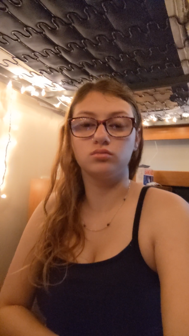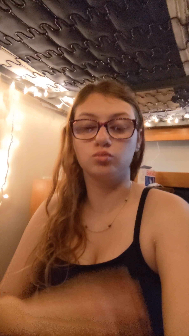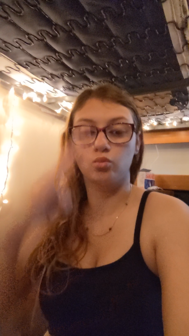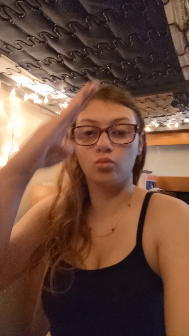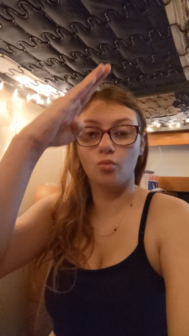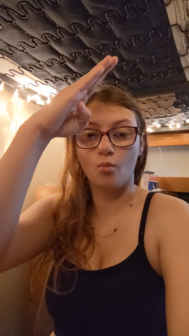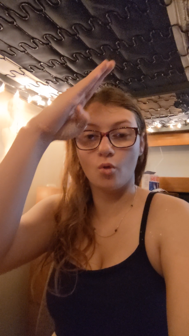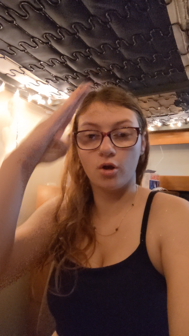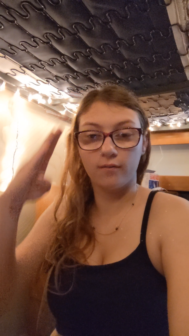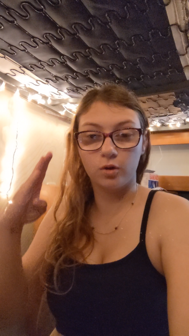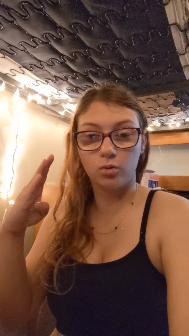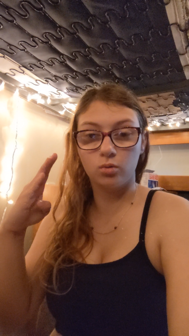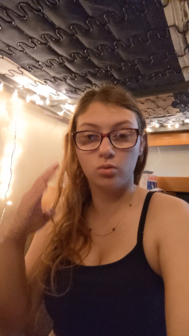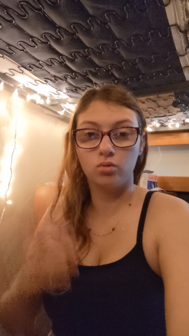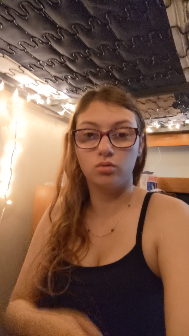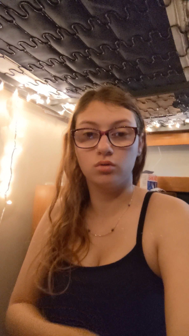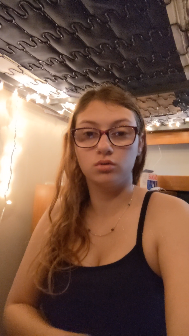roof